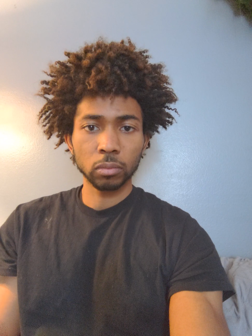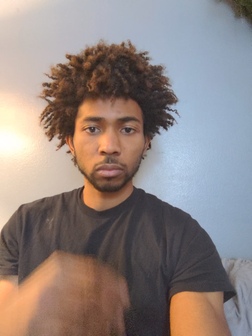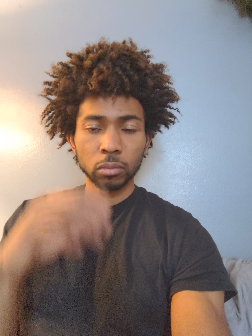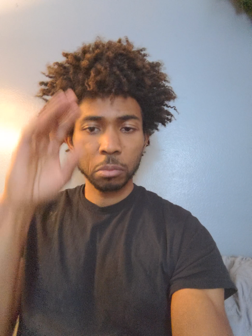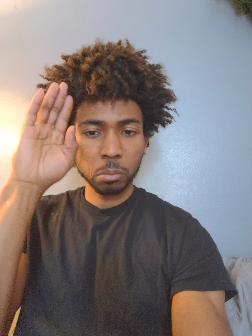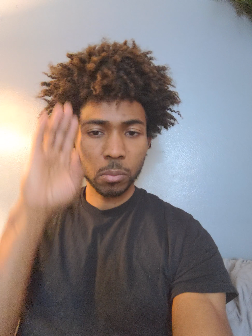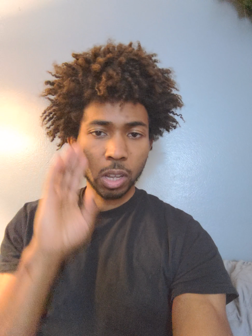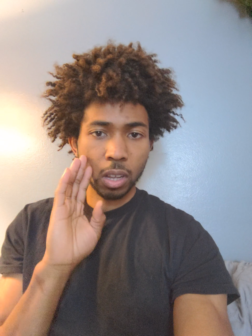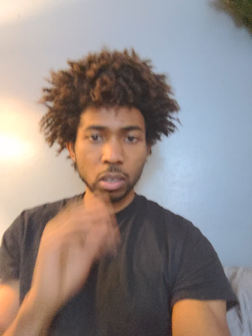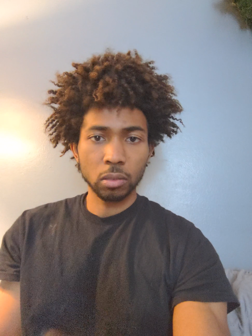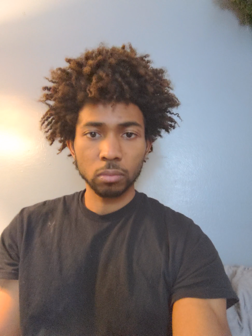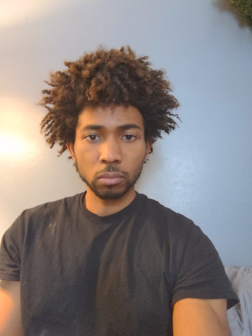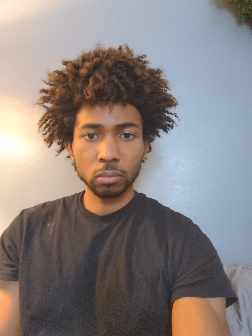brown